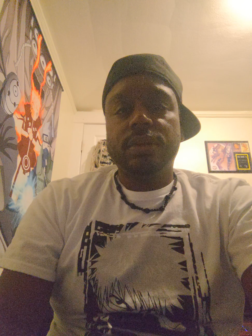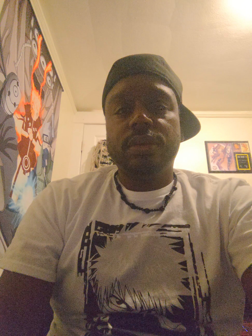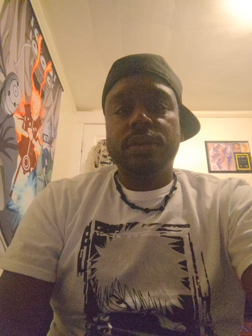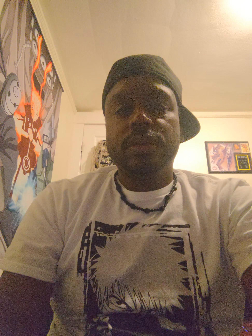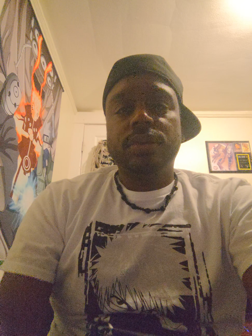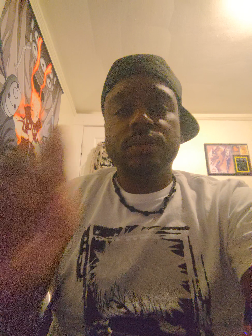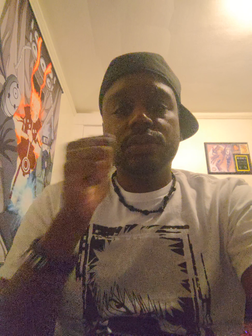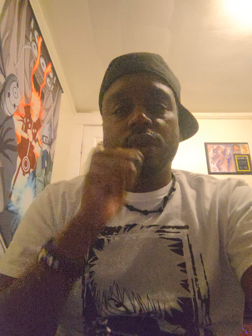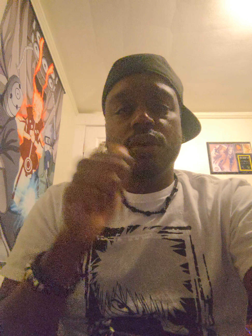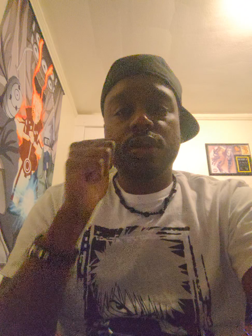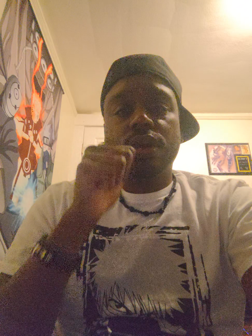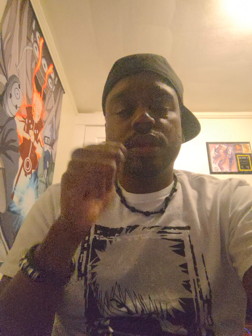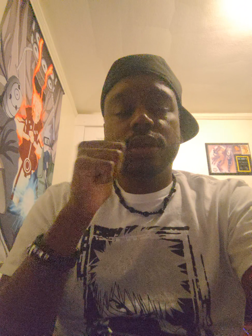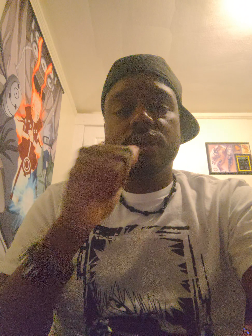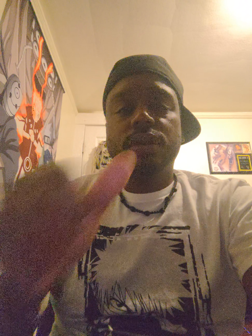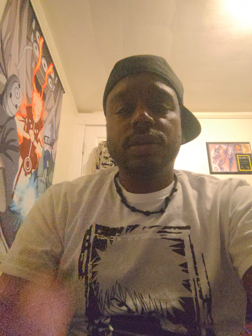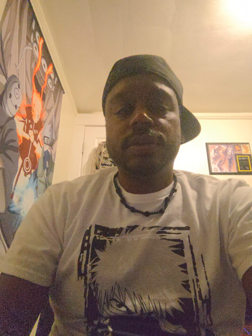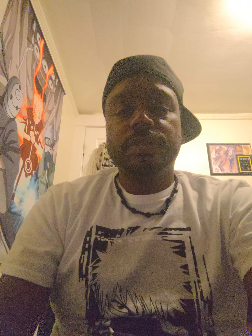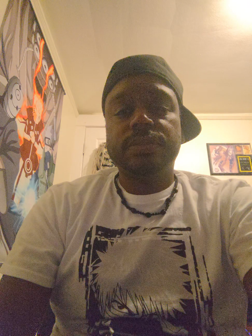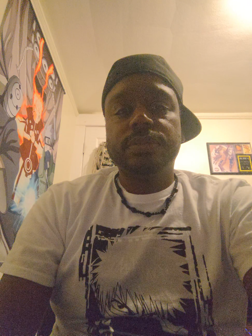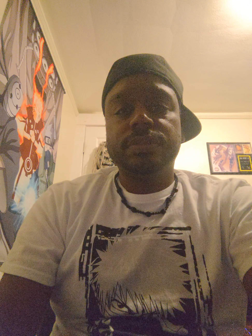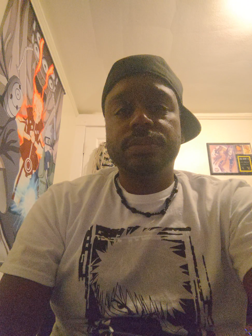girl